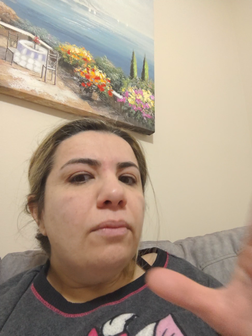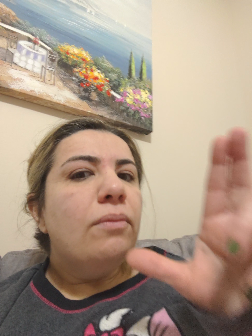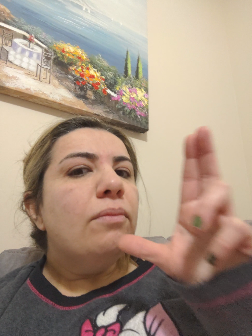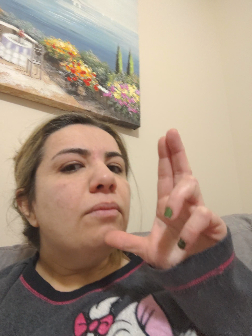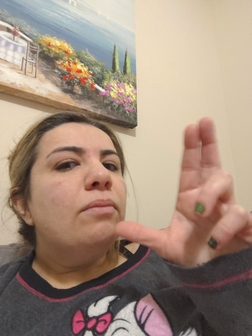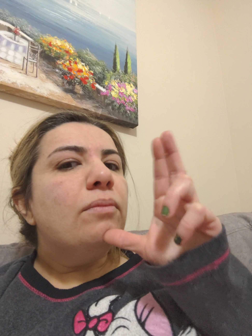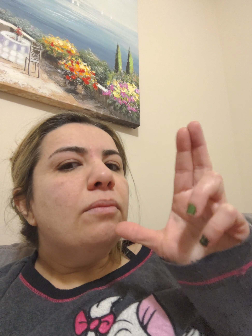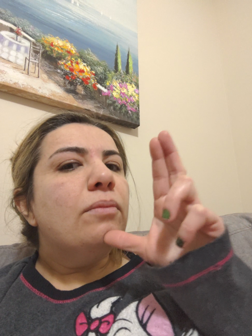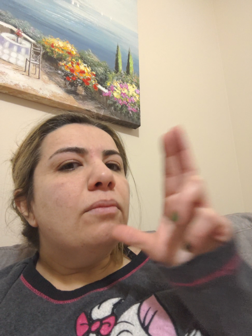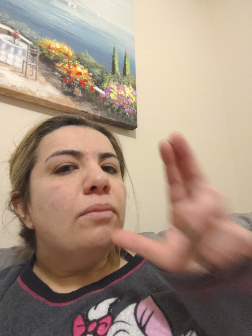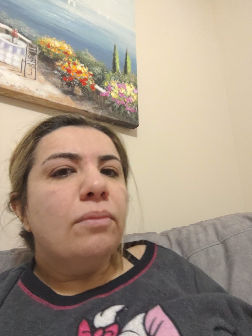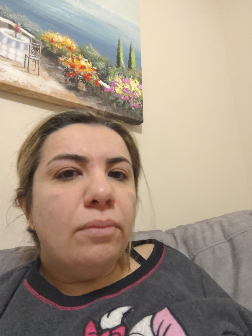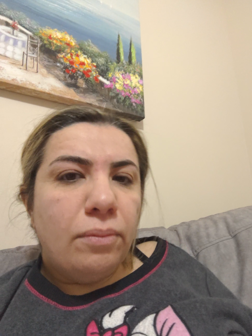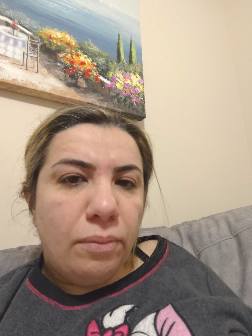hen